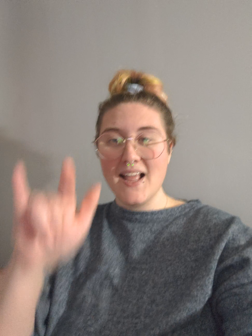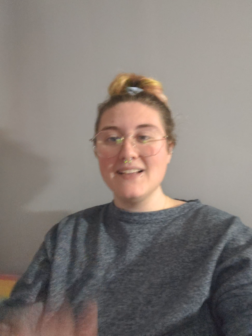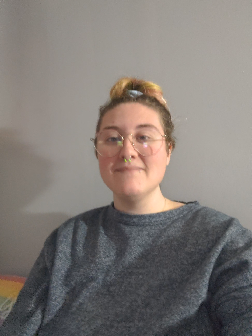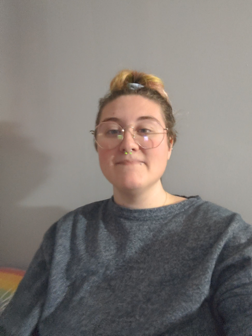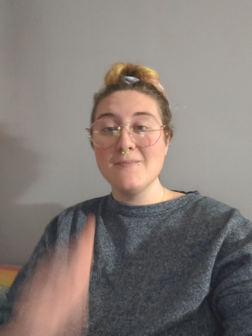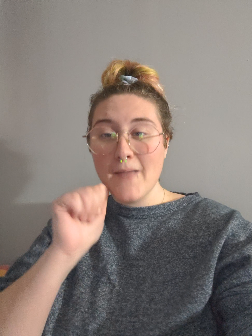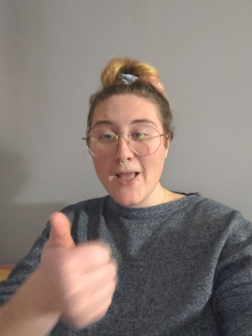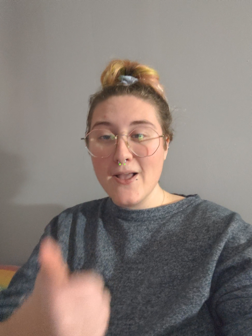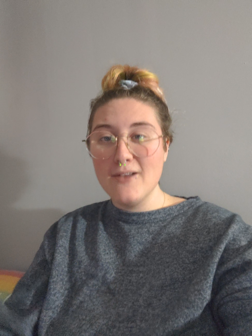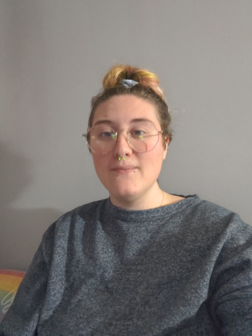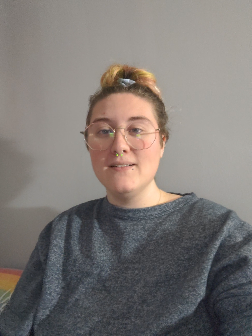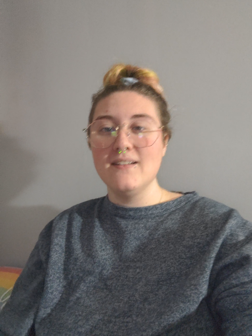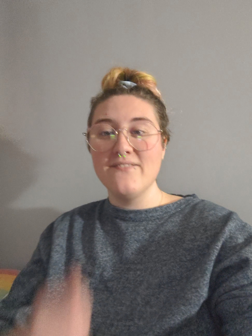tomorrow